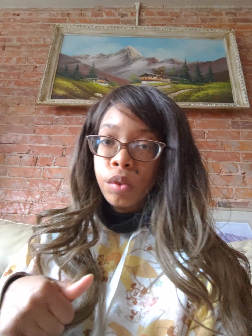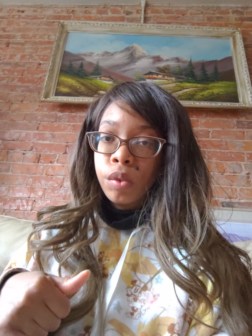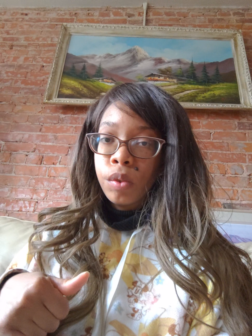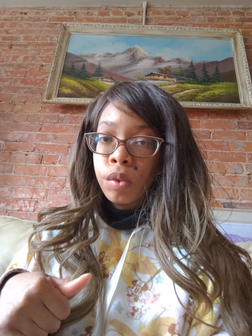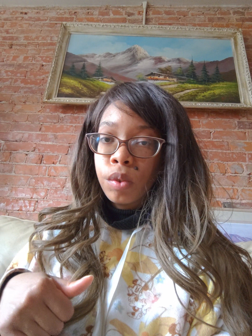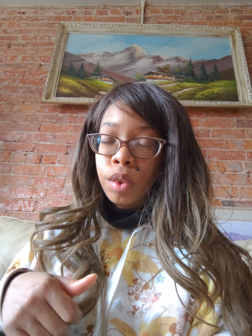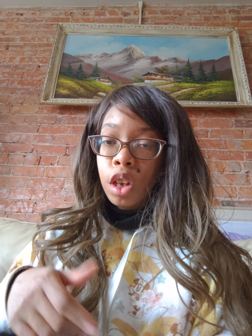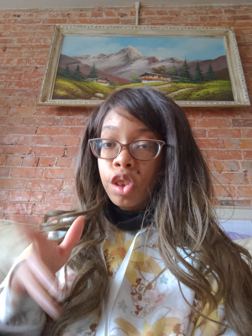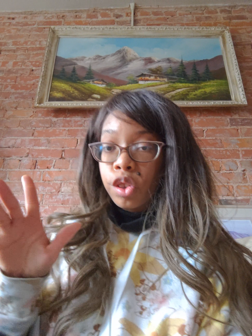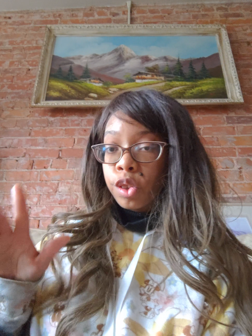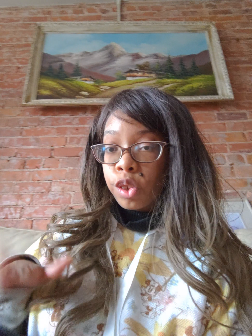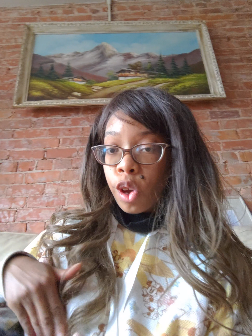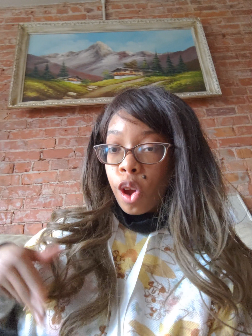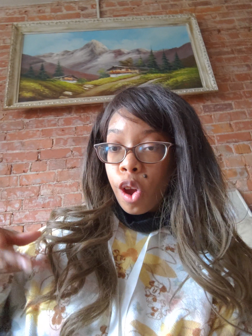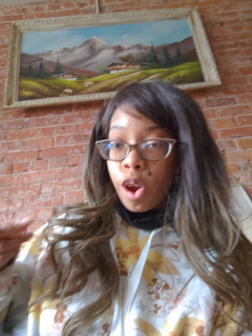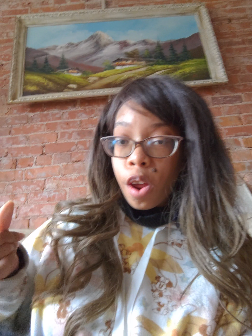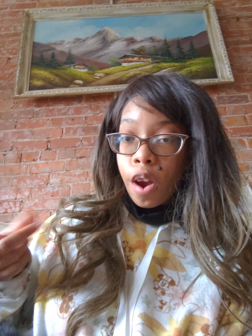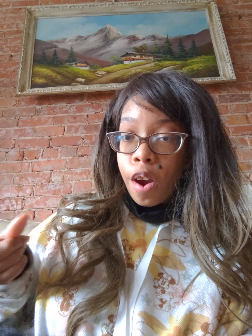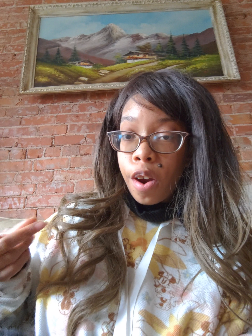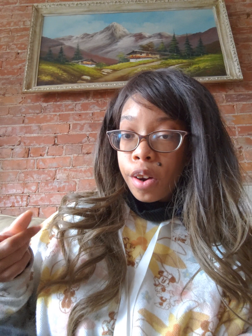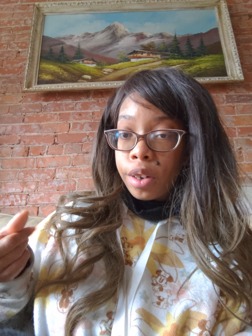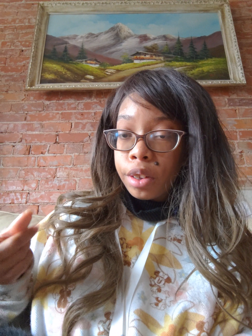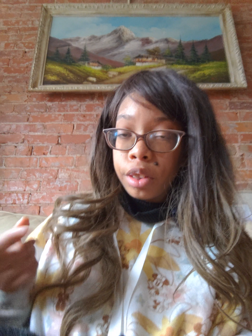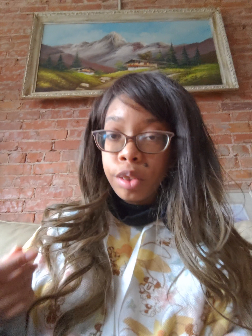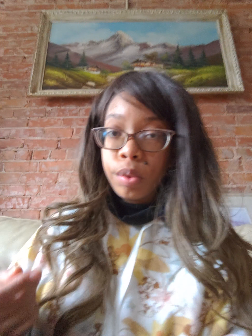dog